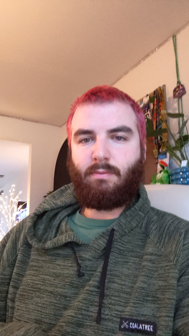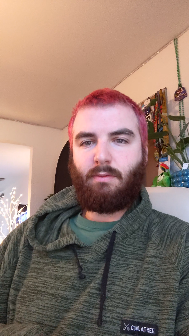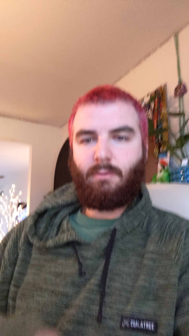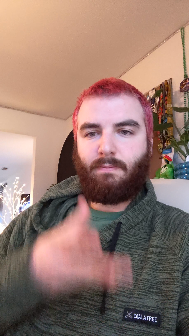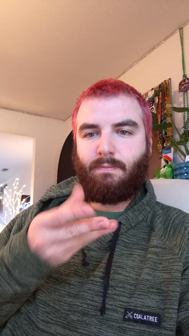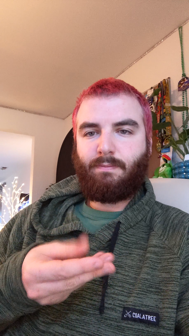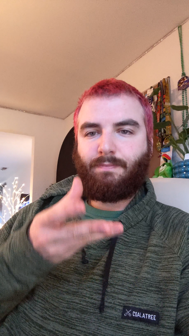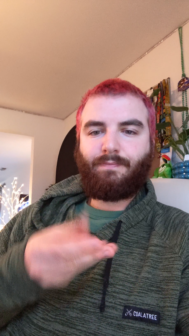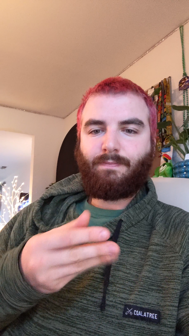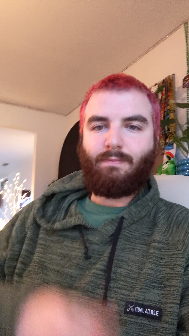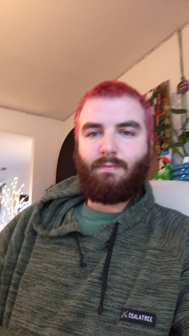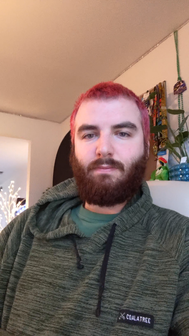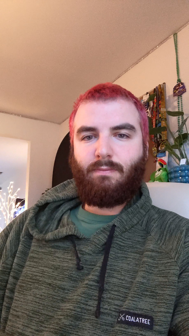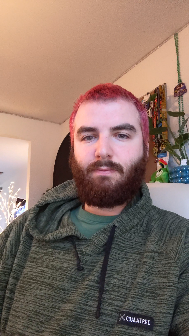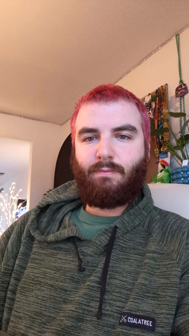gentle